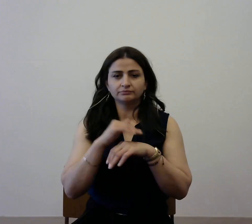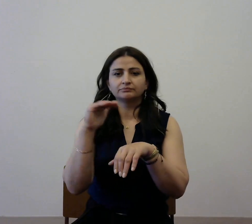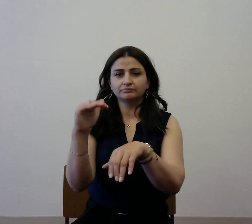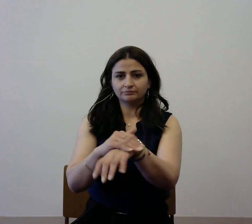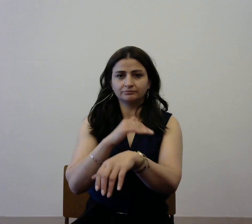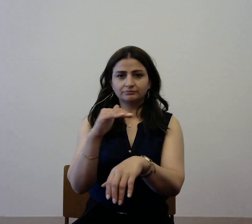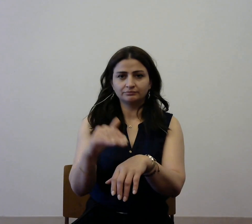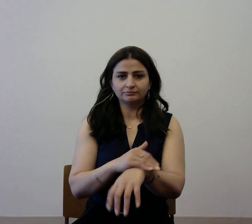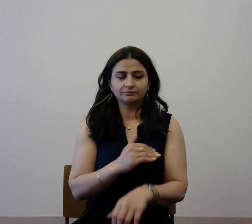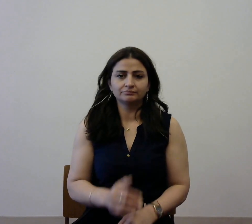xeyir